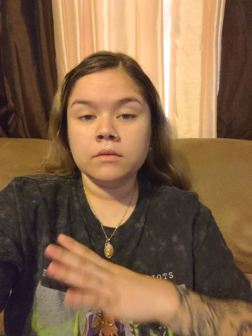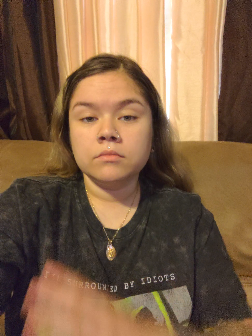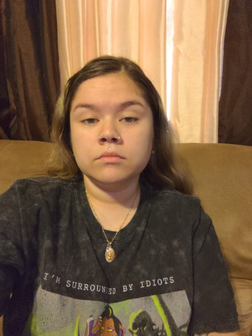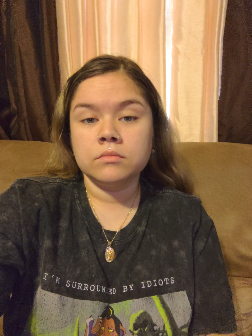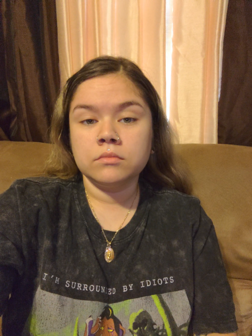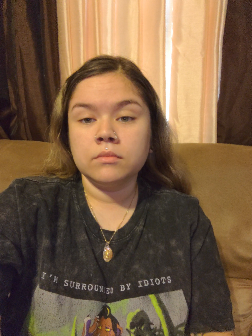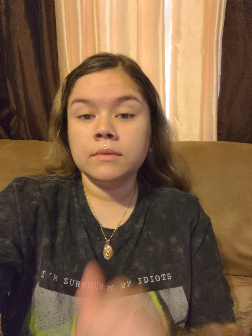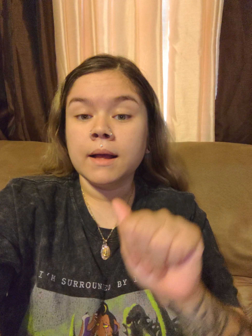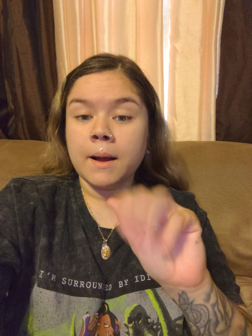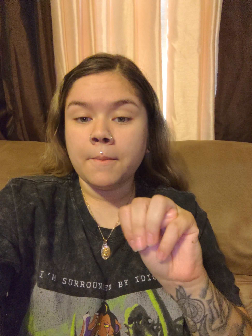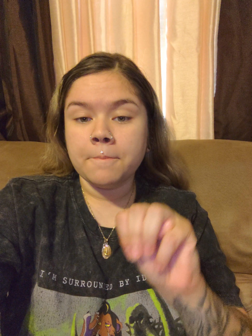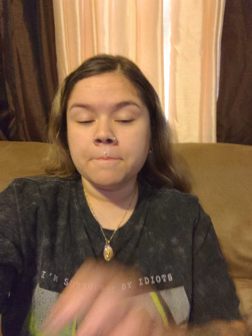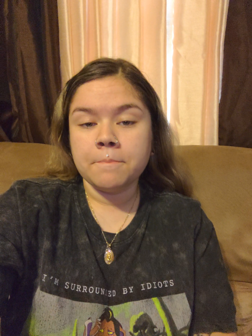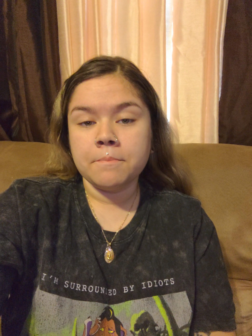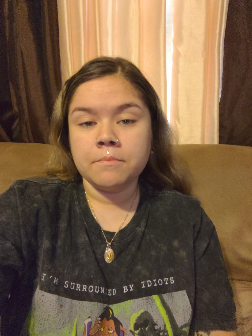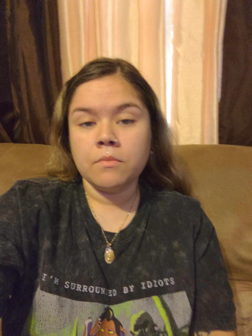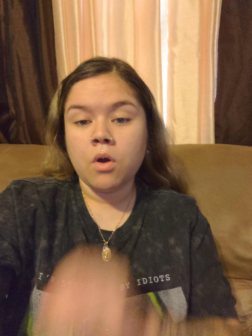am